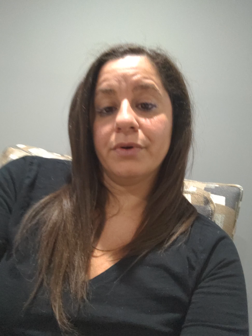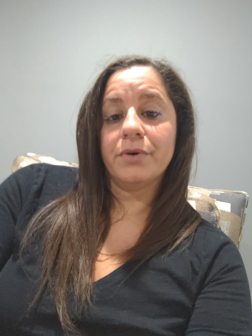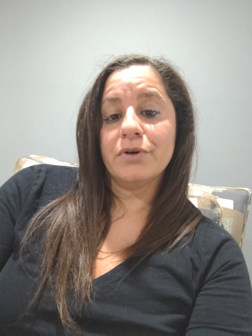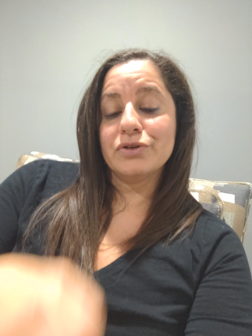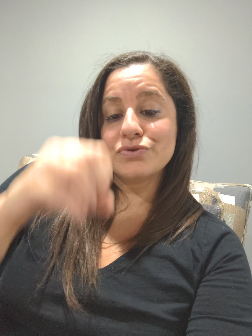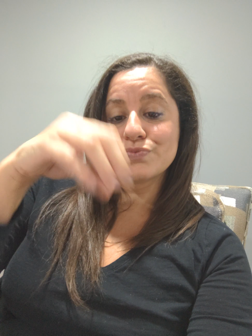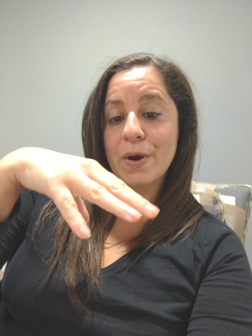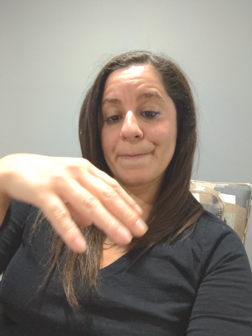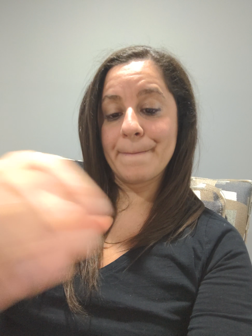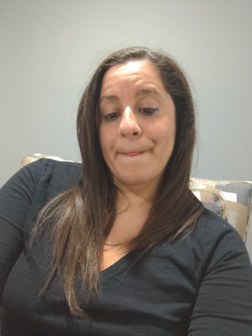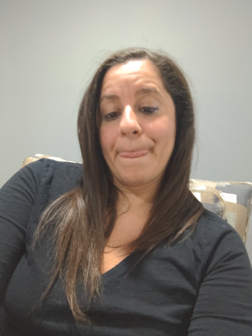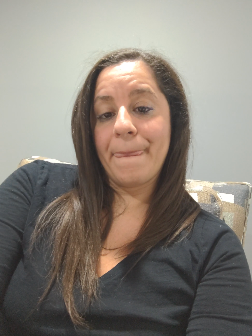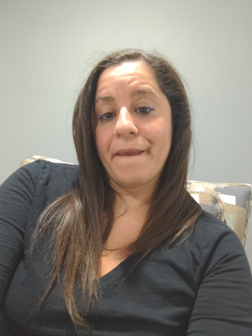drop